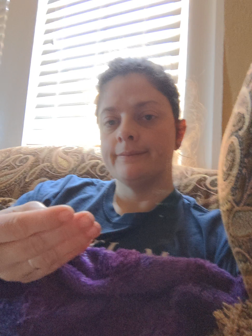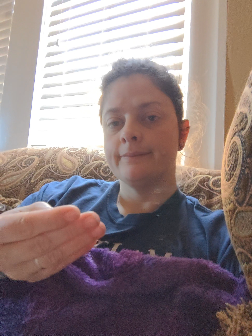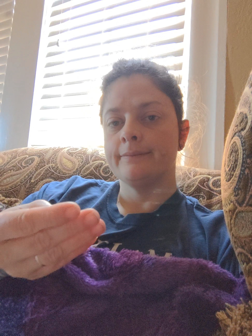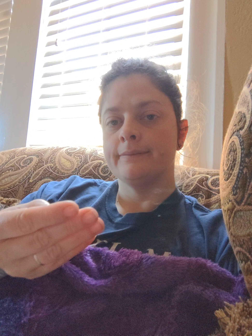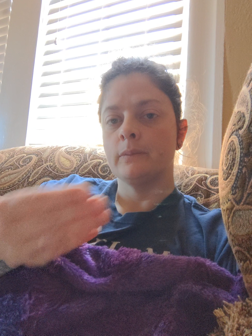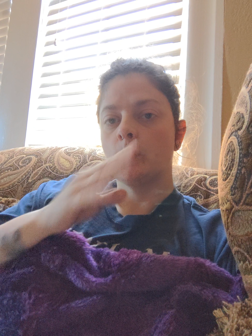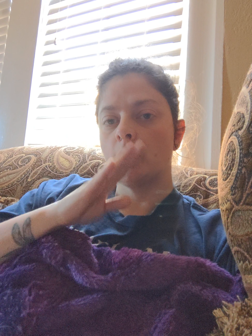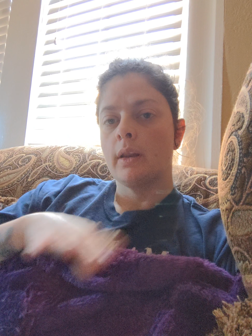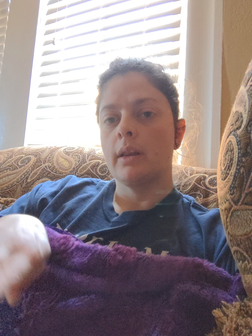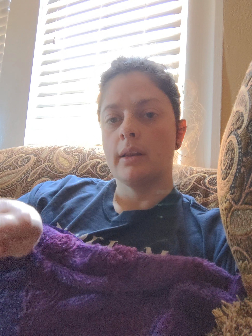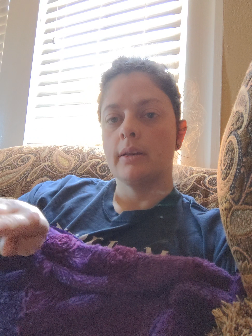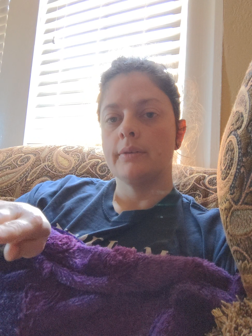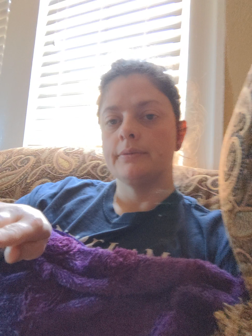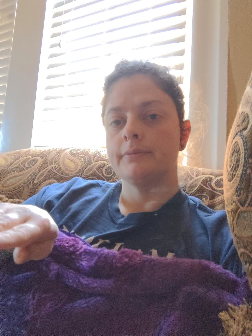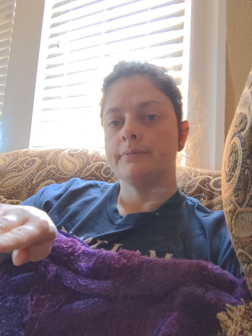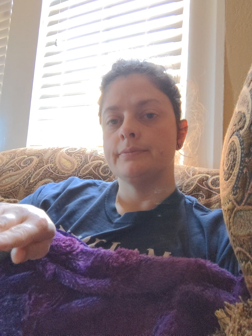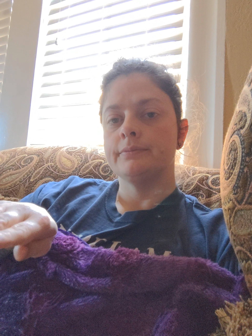quiet